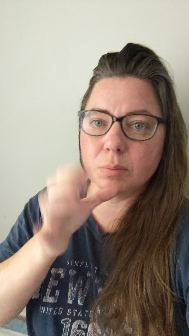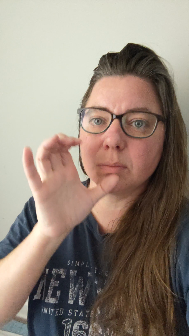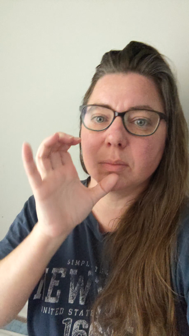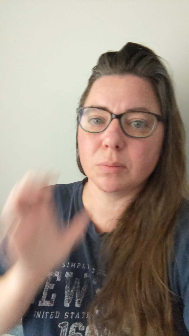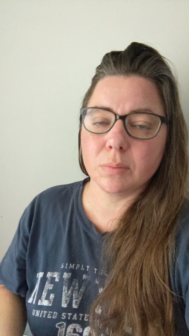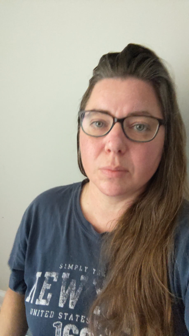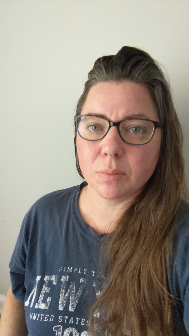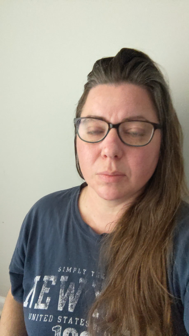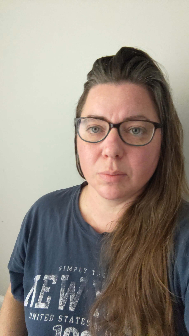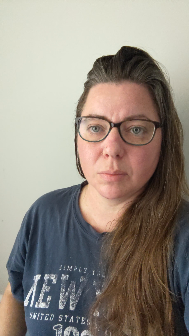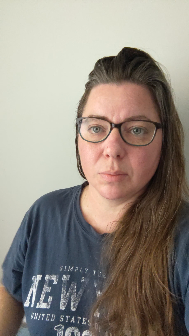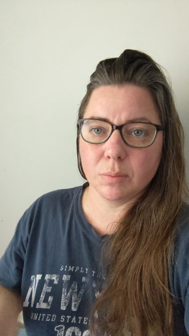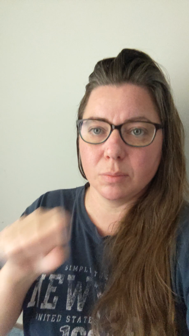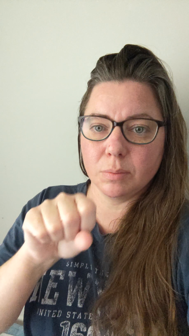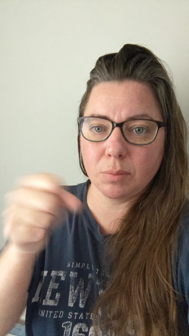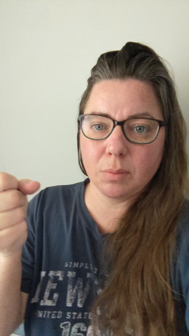broken